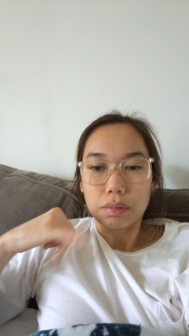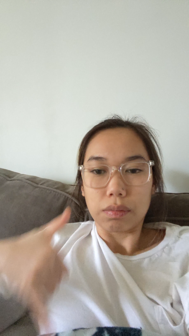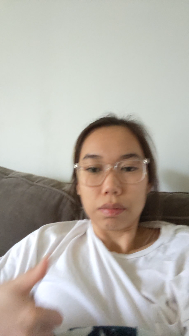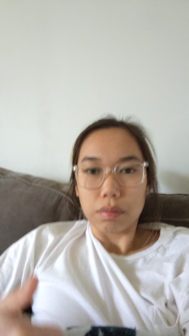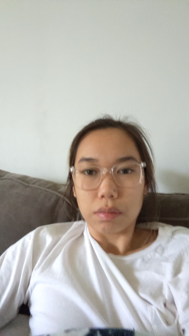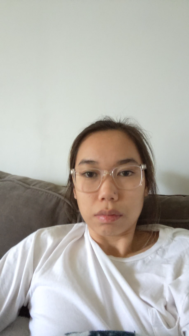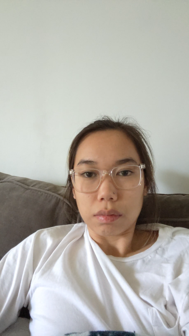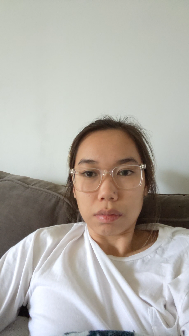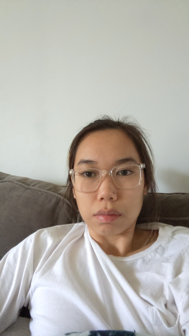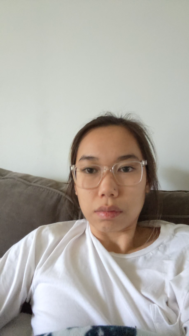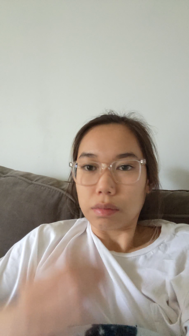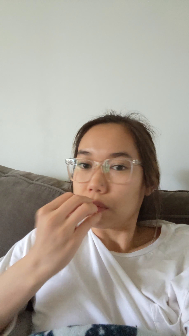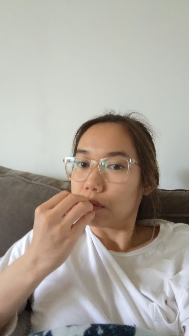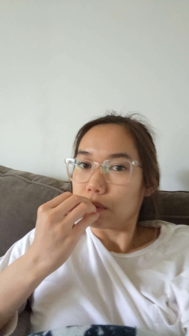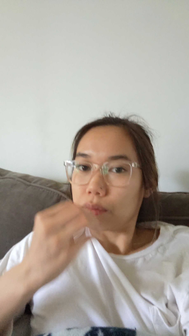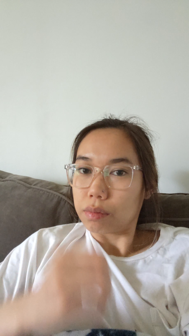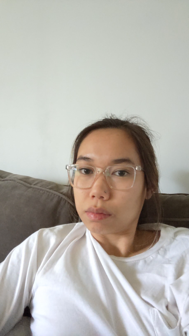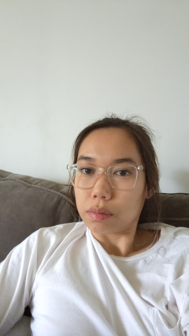eat